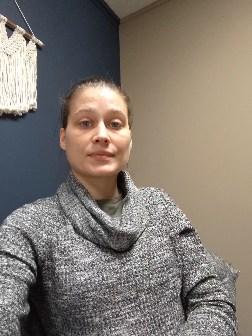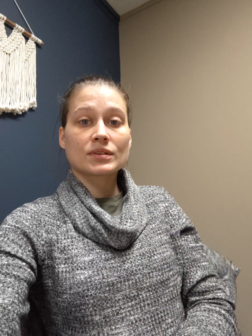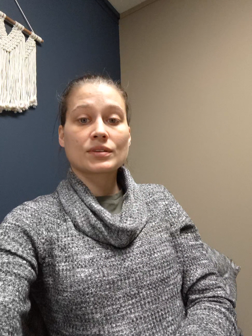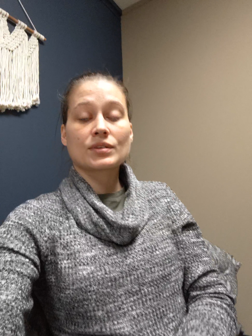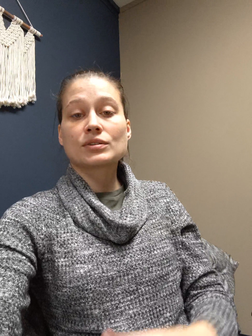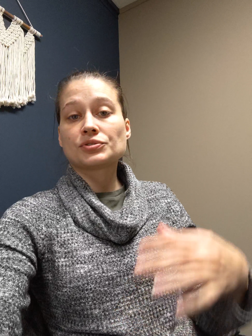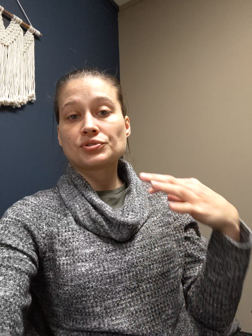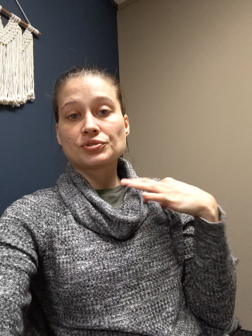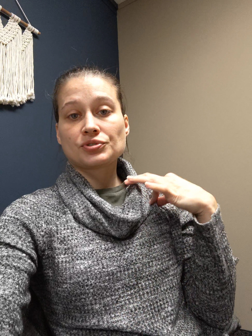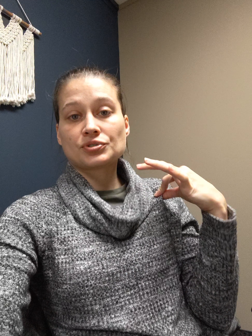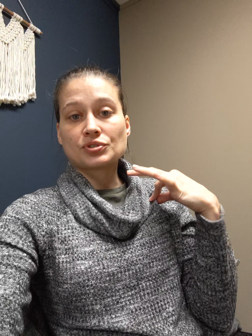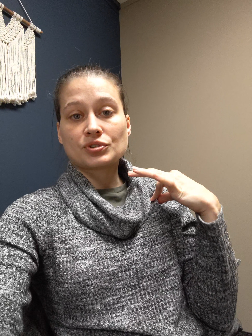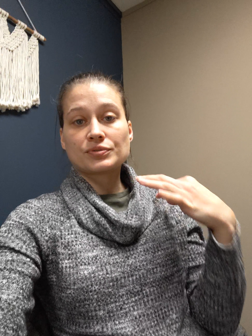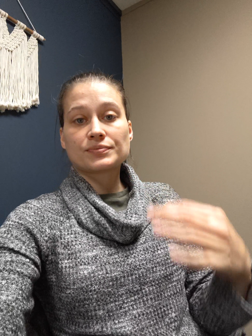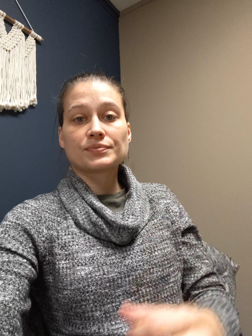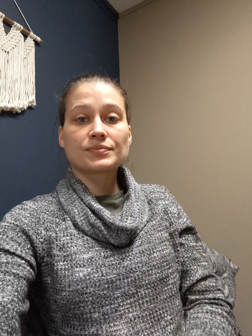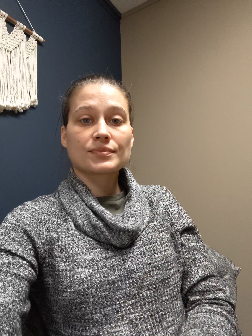shirt